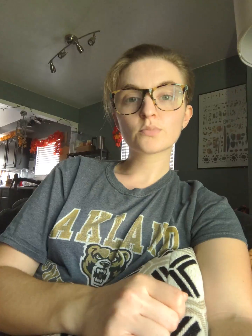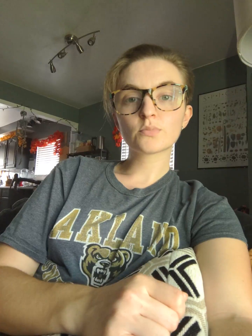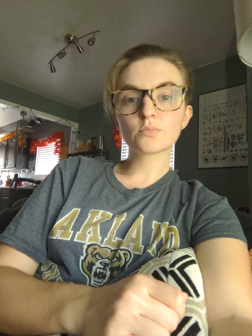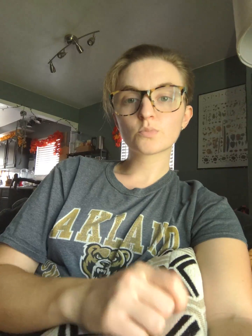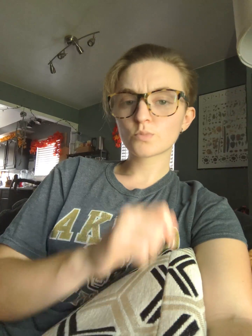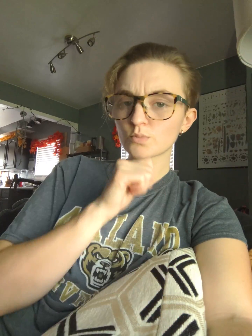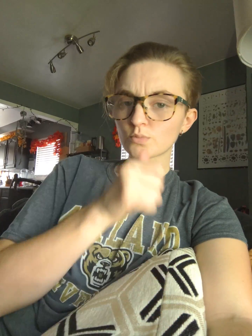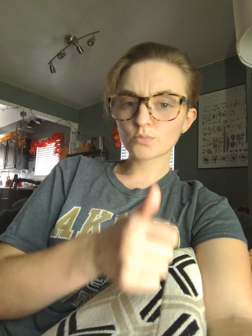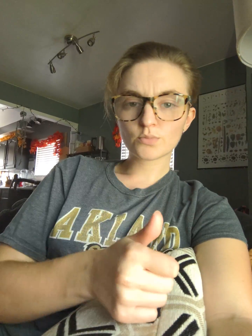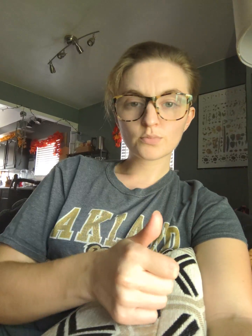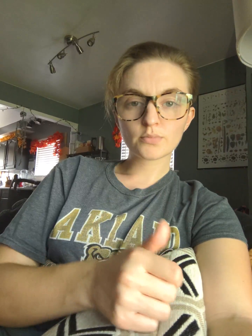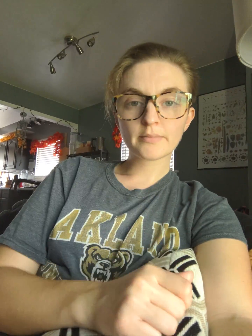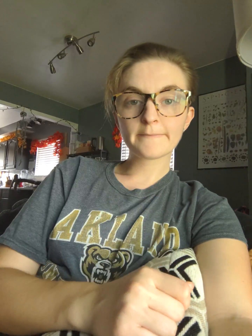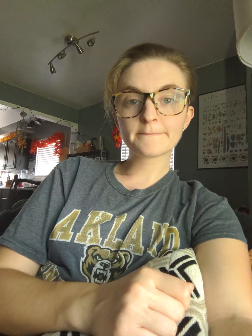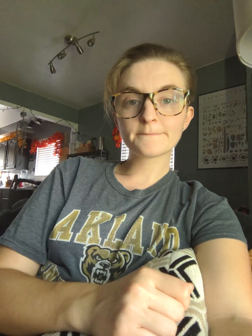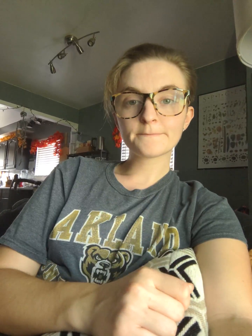don't